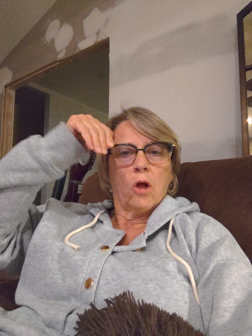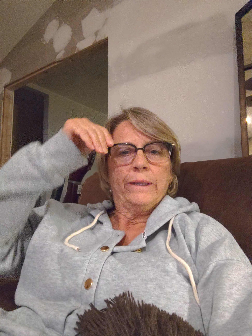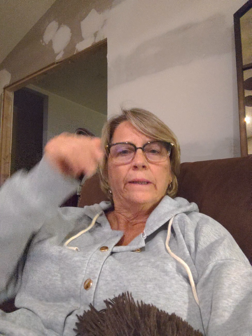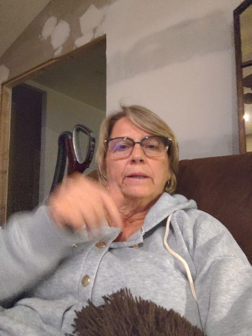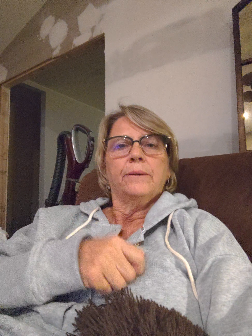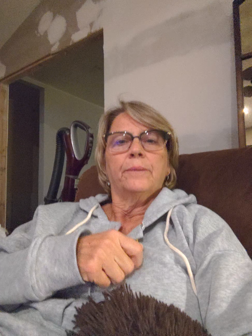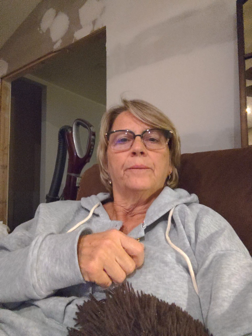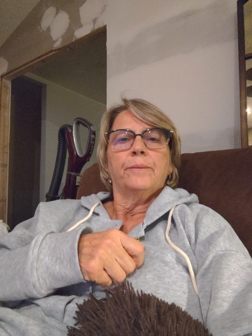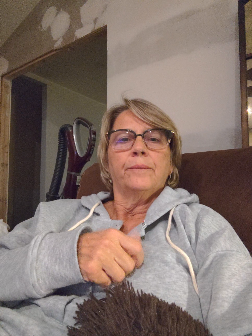donkey